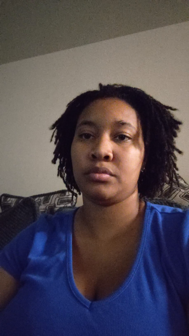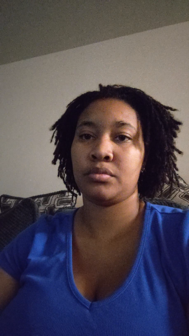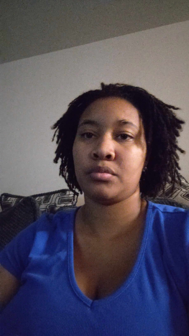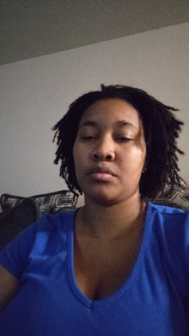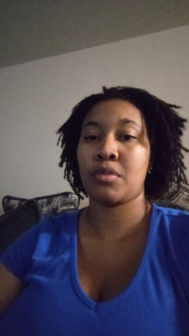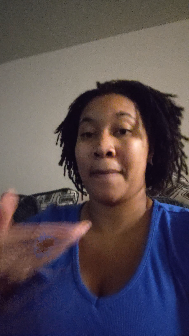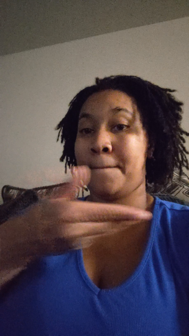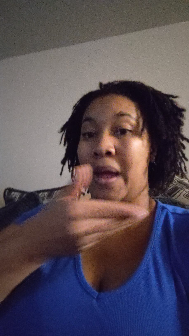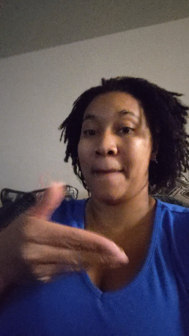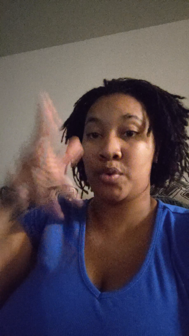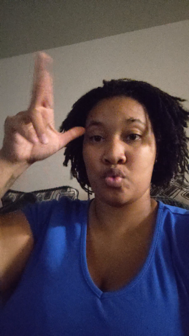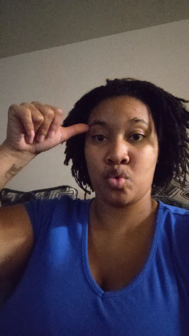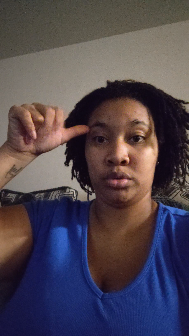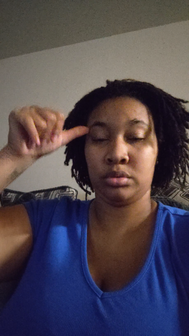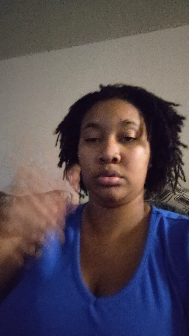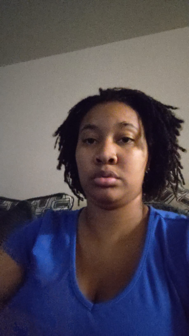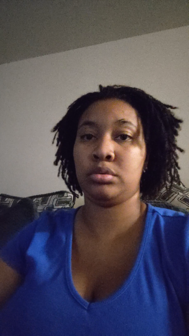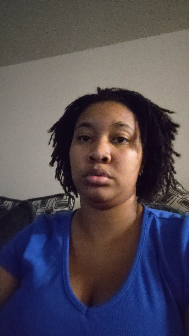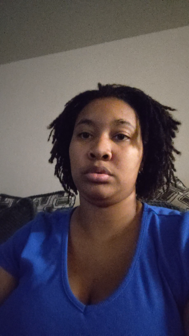pony